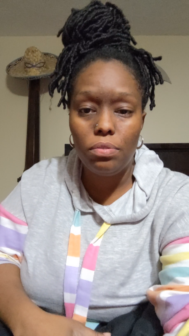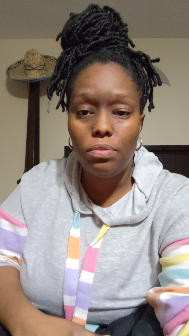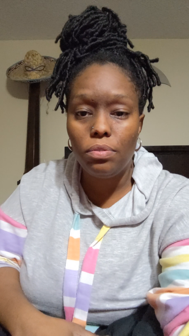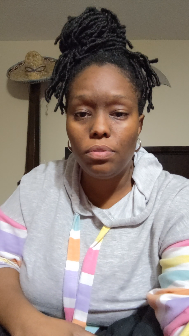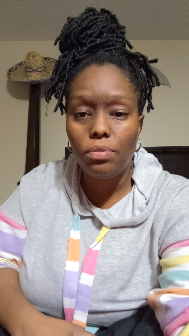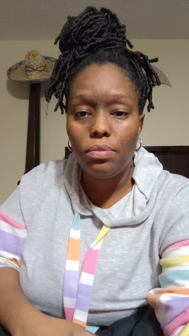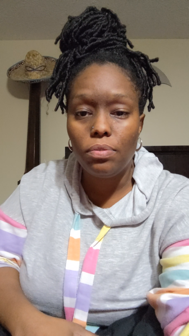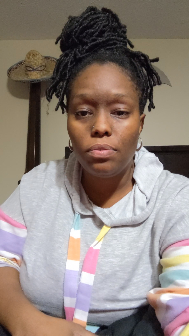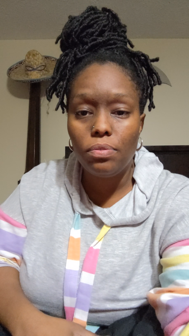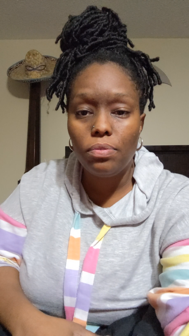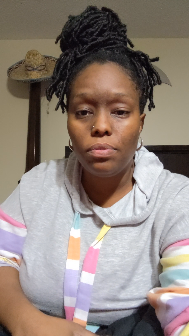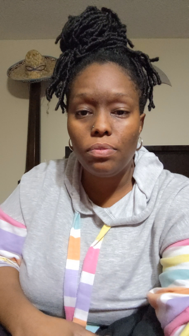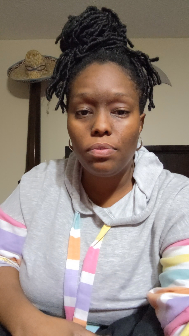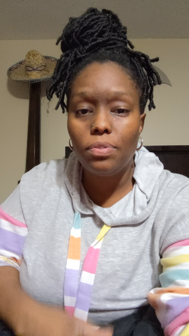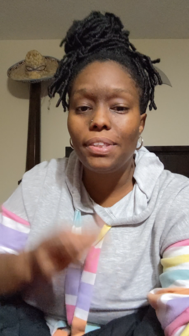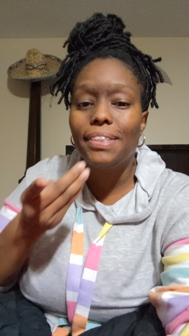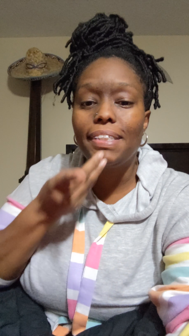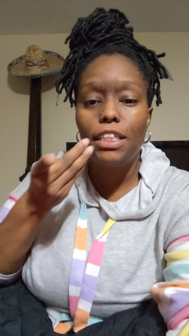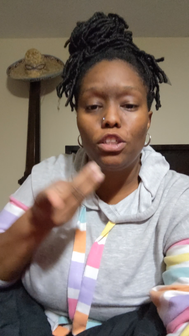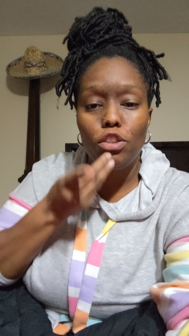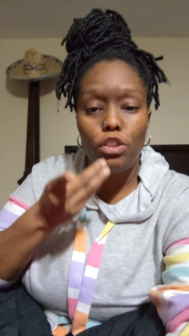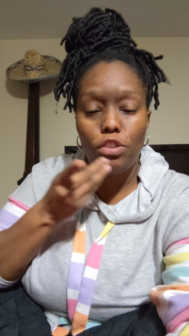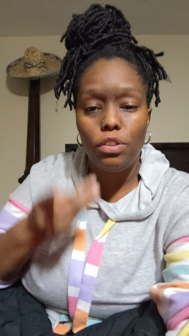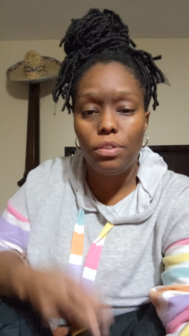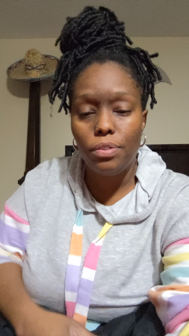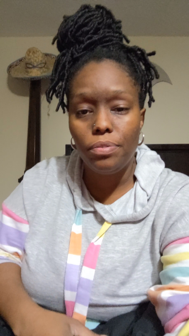dinner